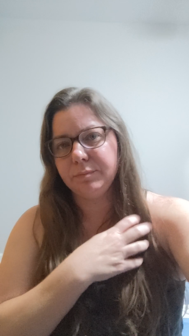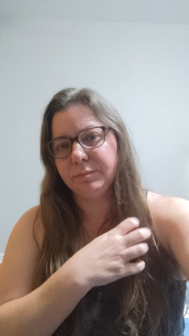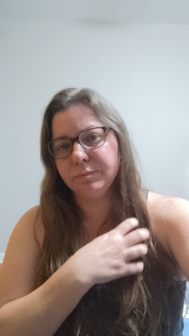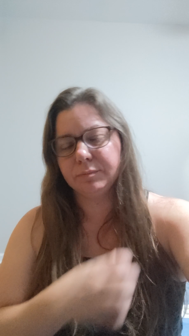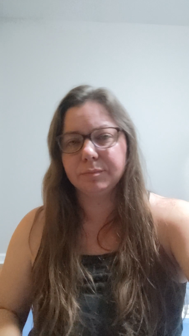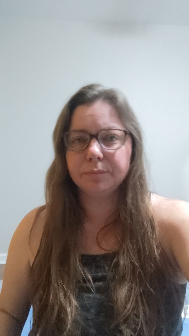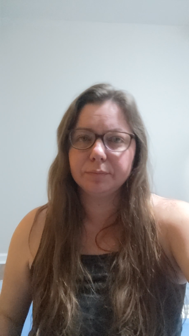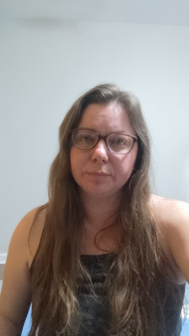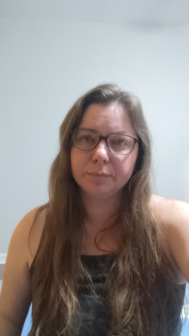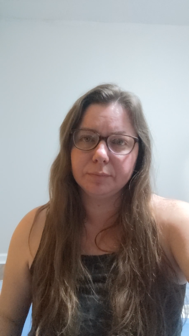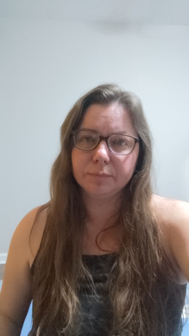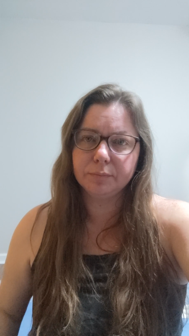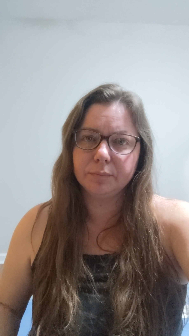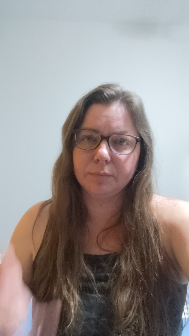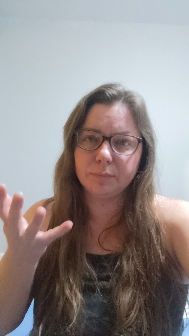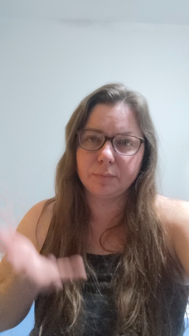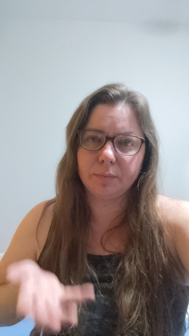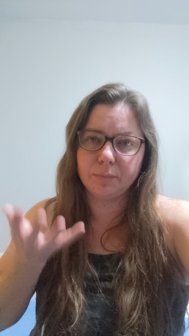heavy